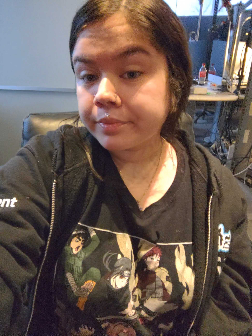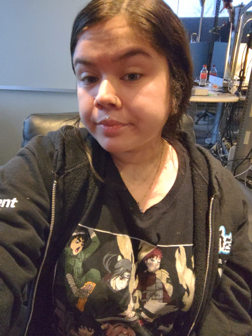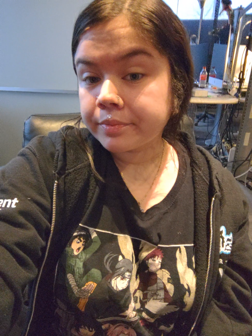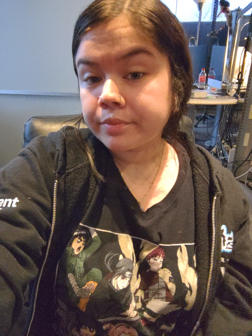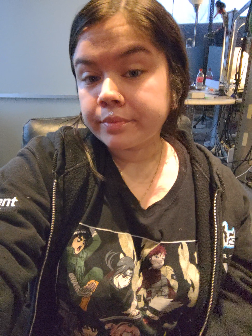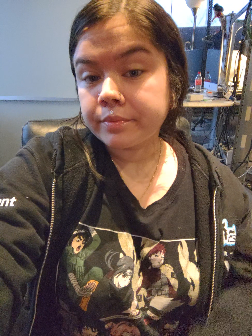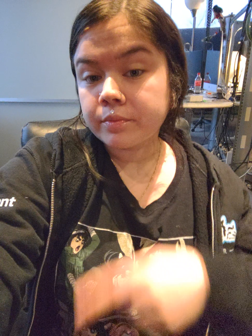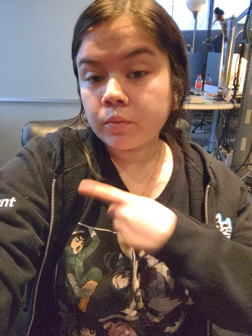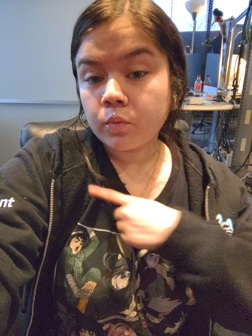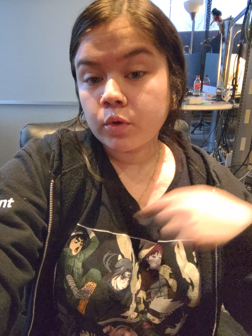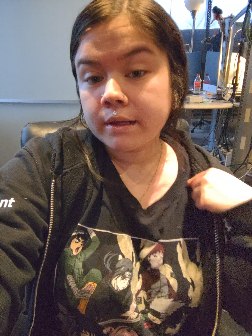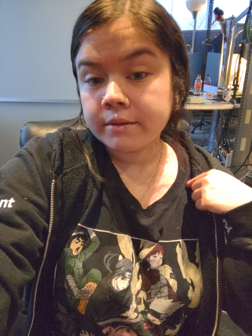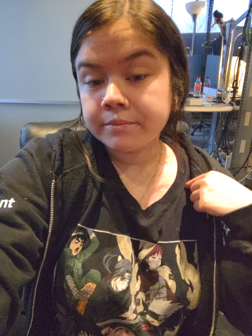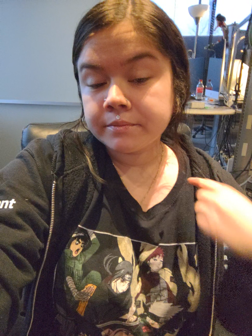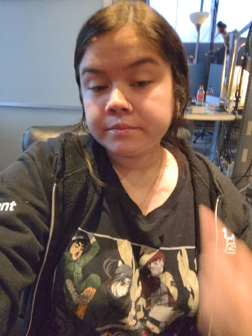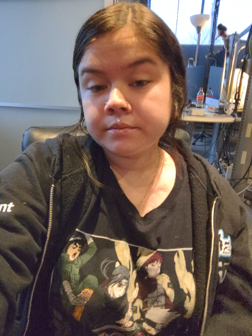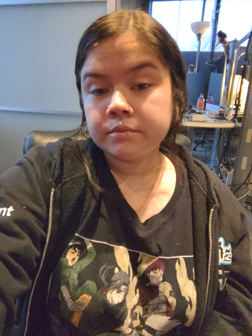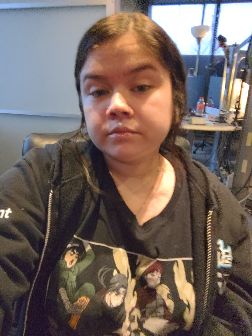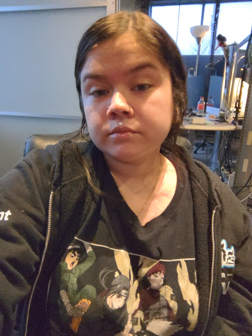we